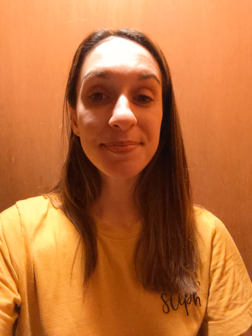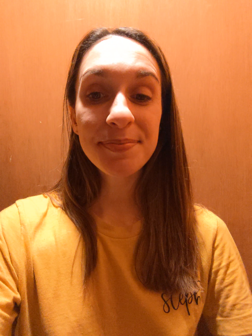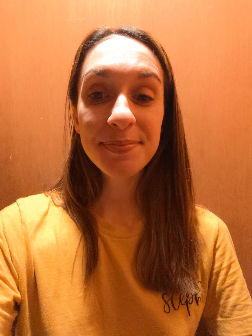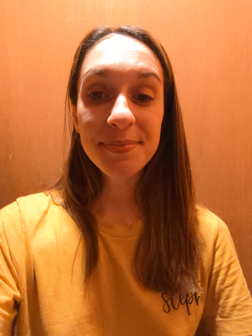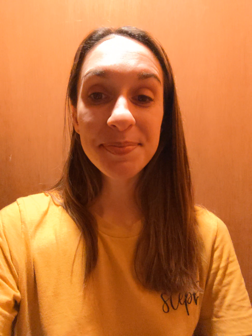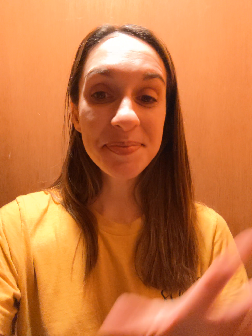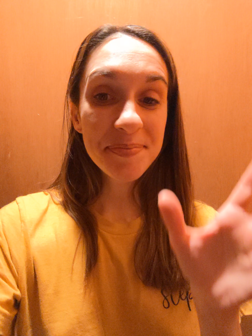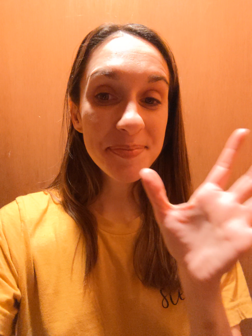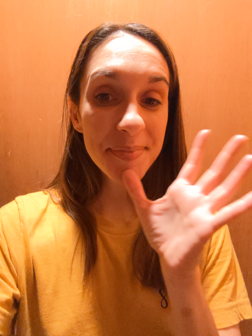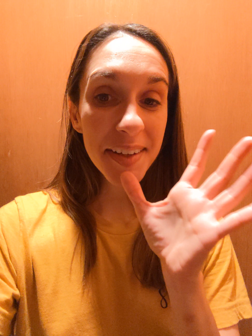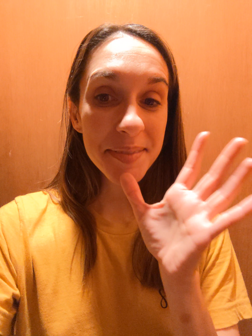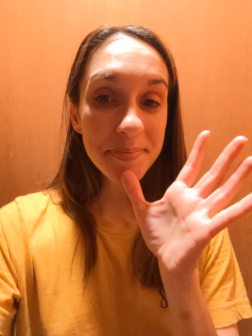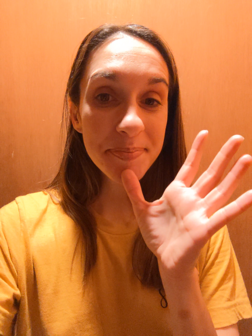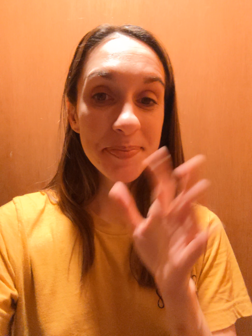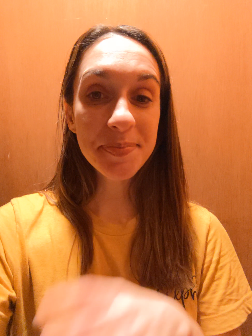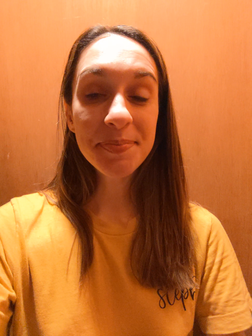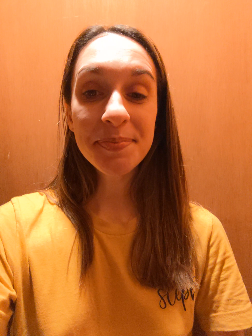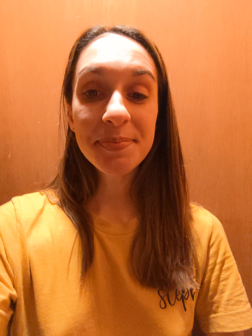mom